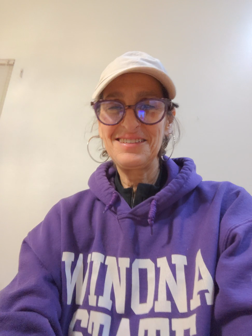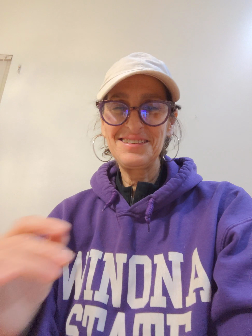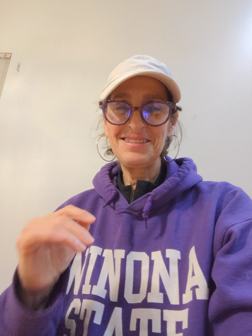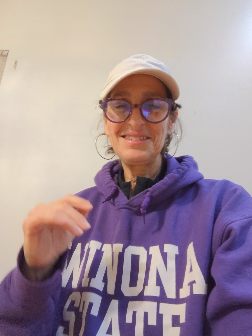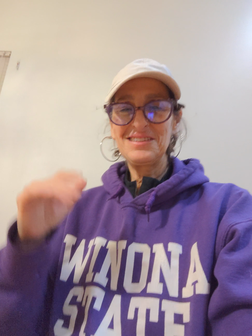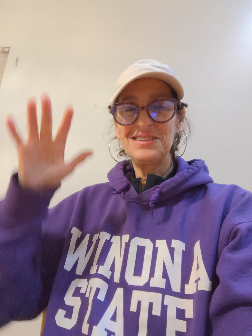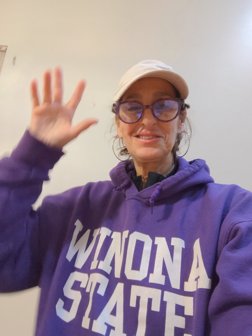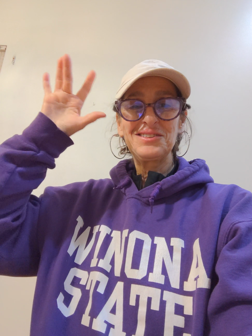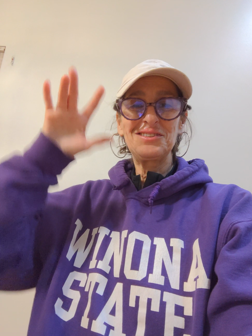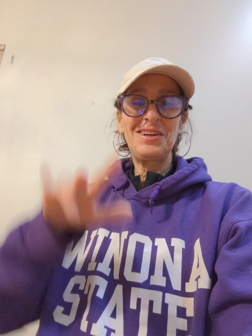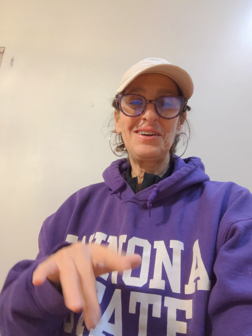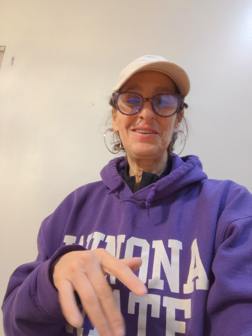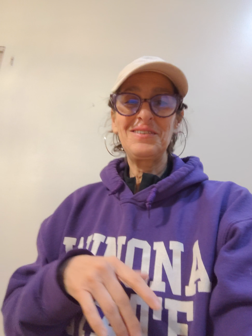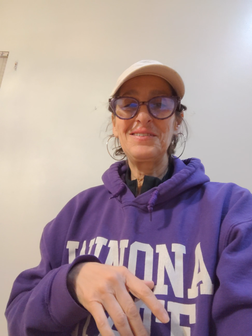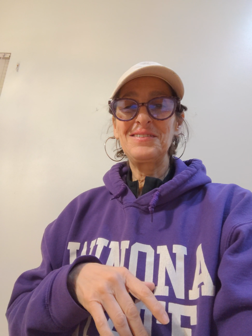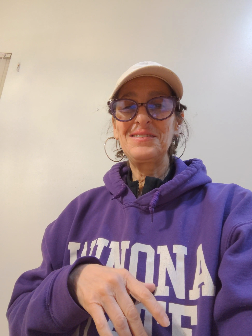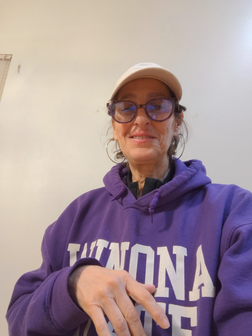snow